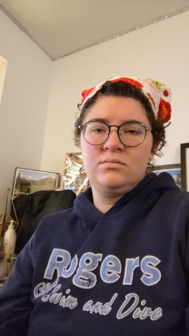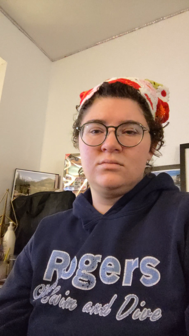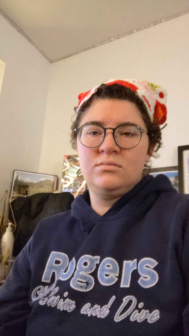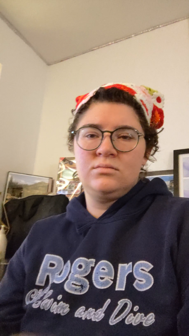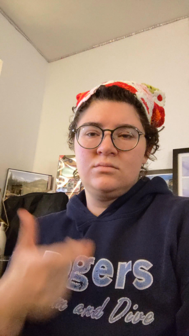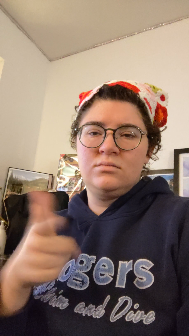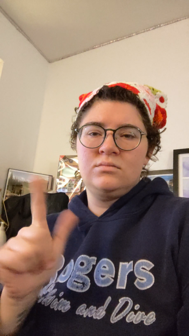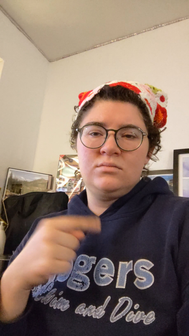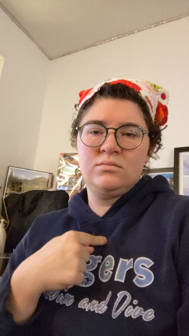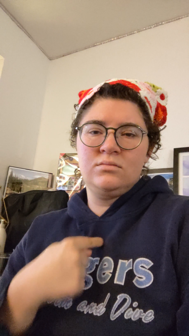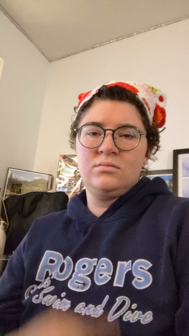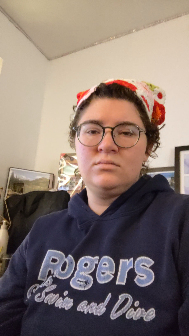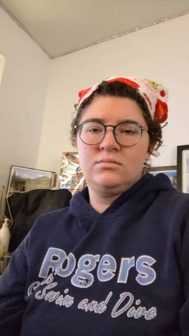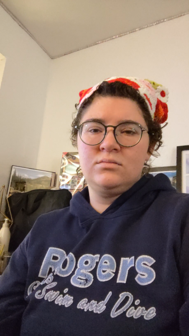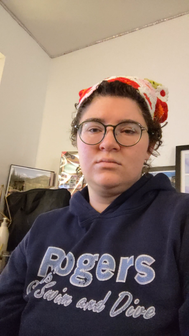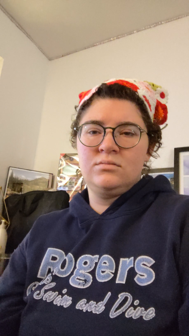let me